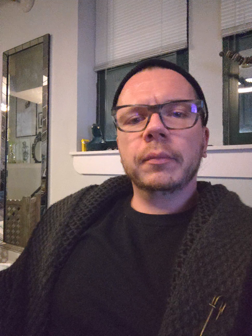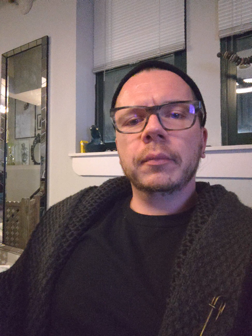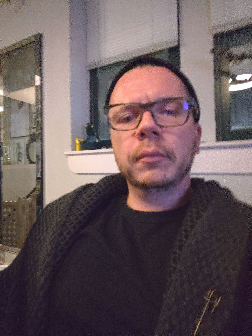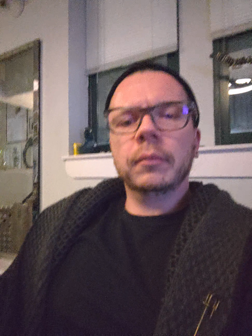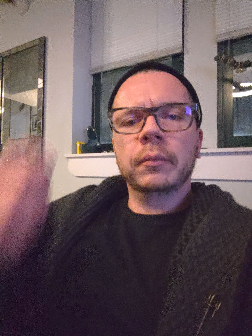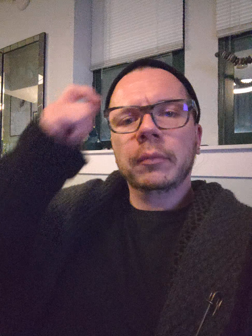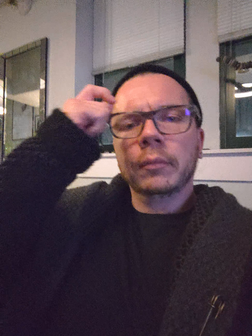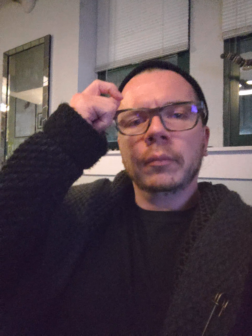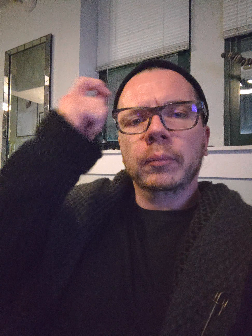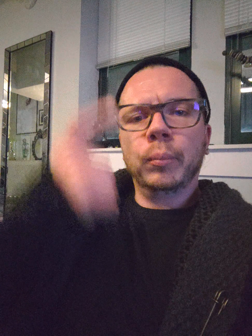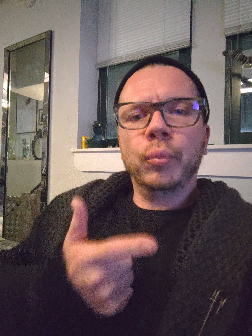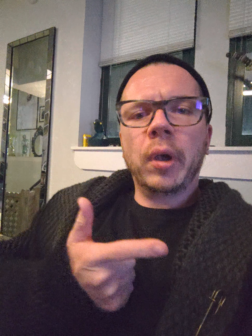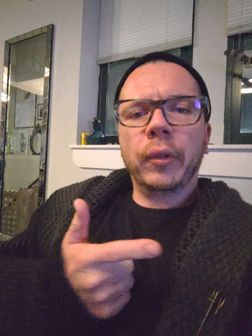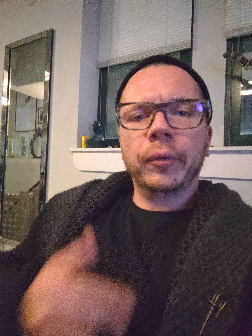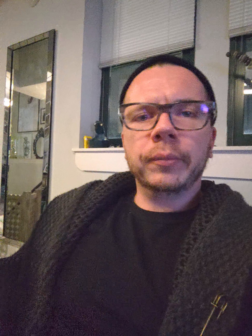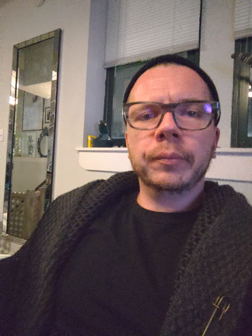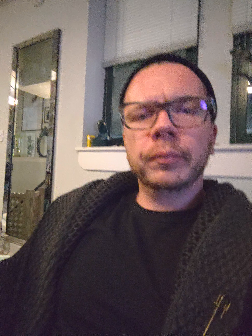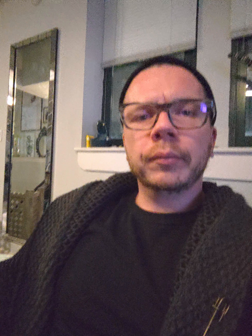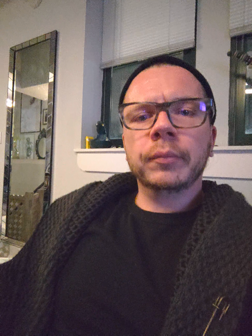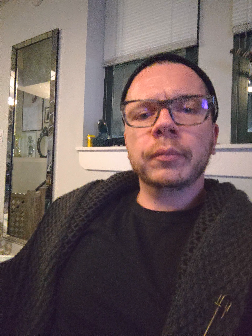brother